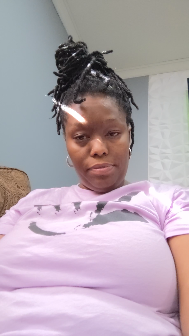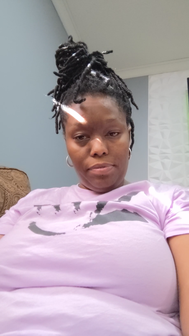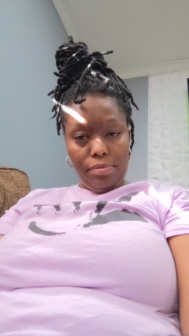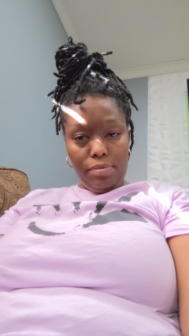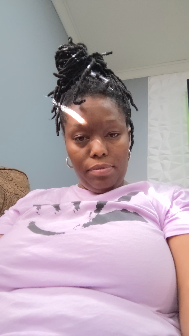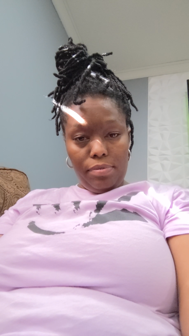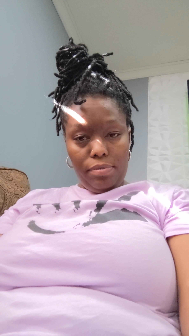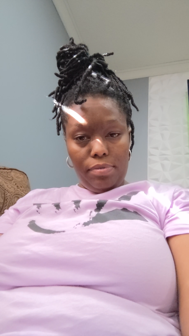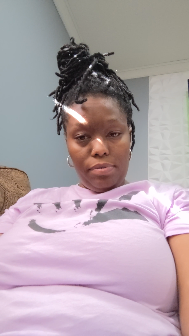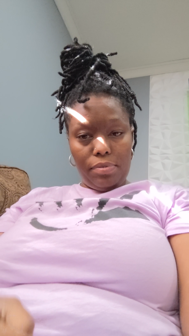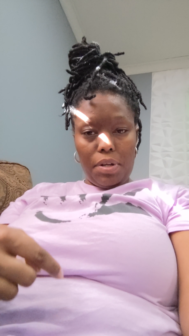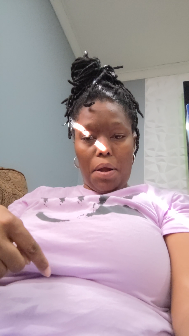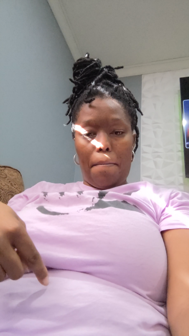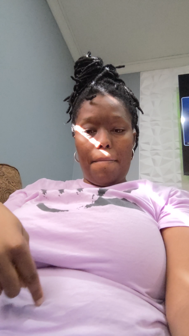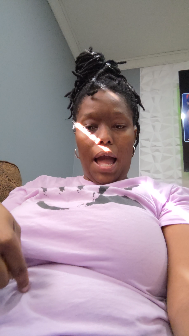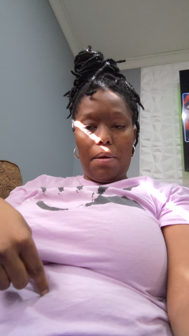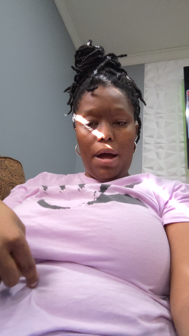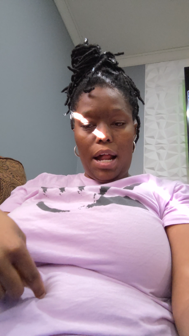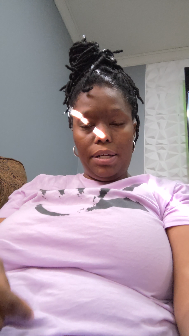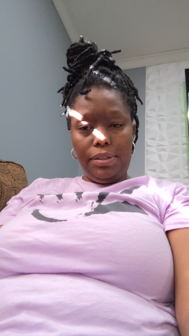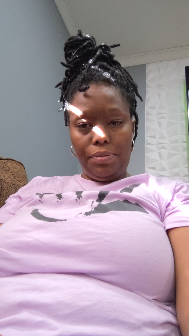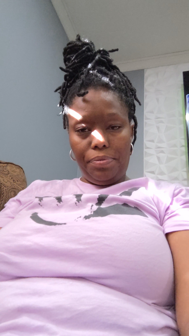belly button